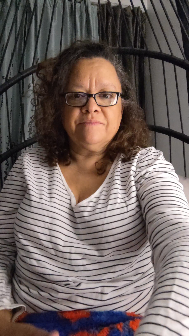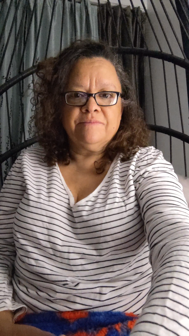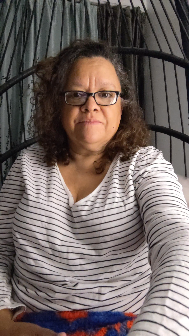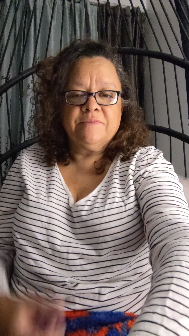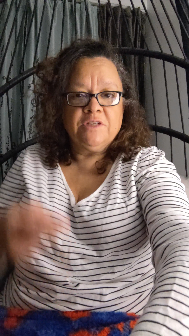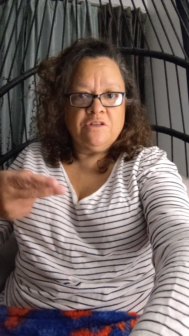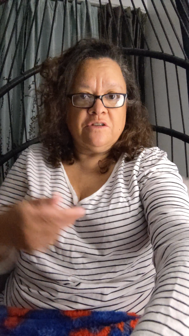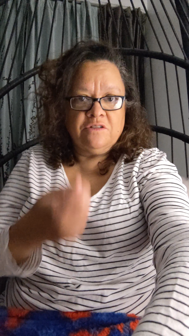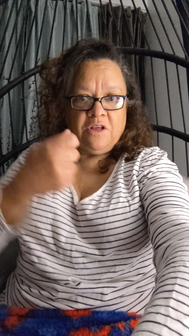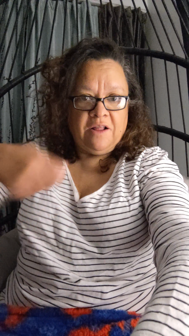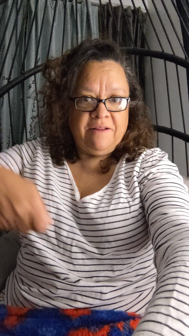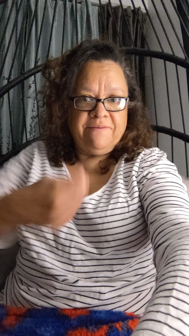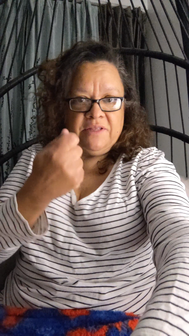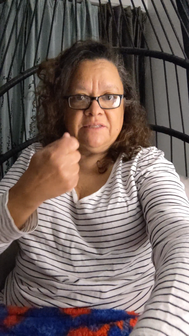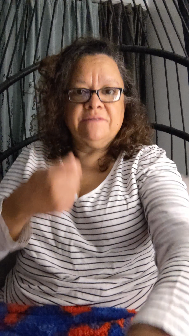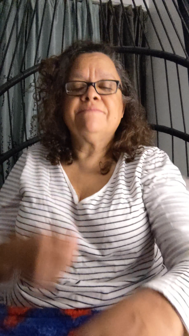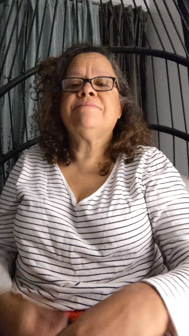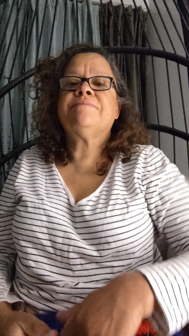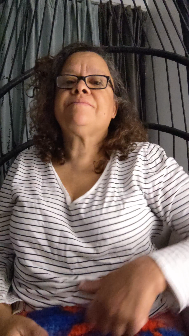shovel